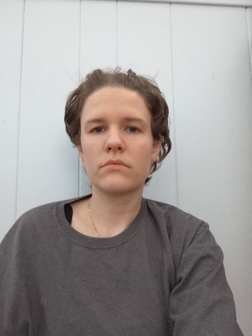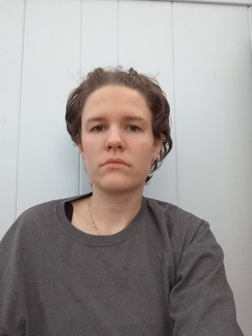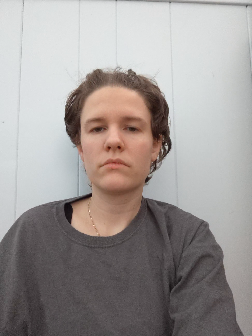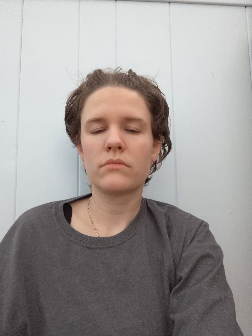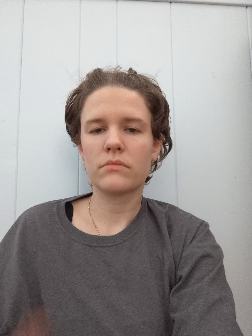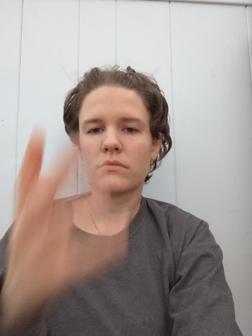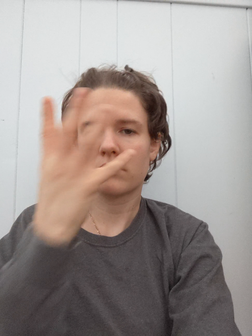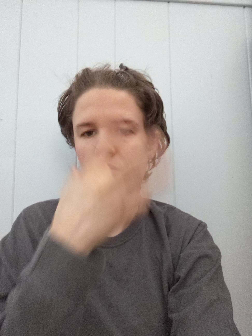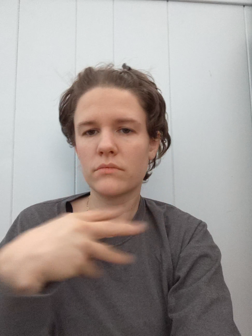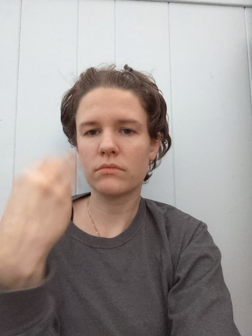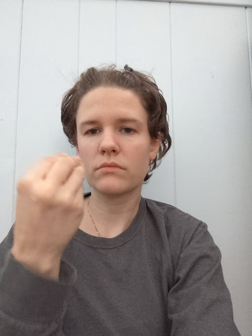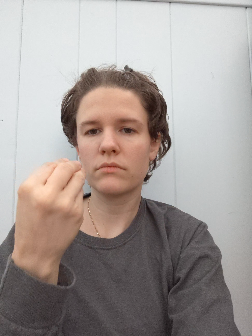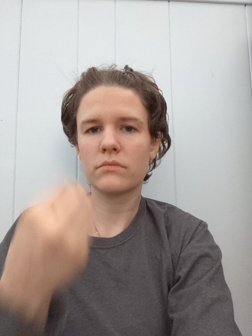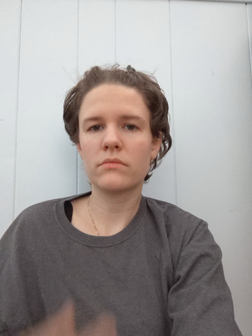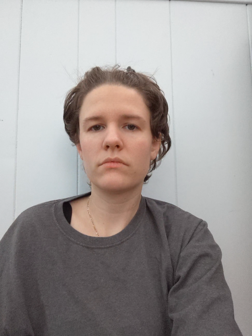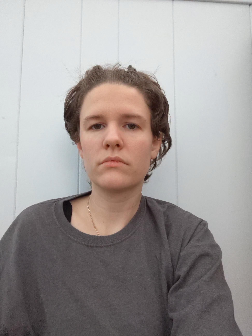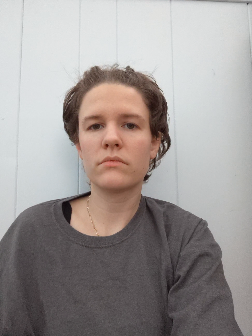pretty